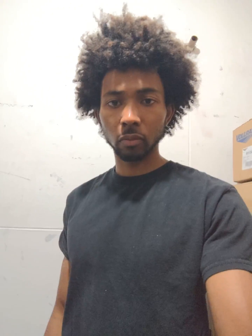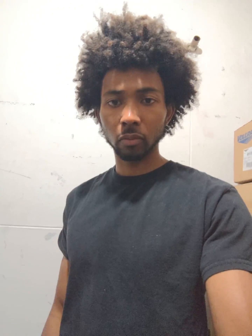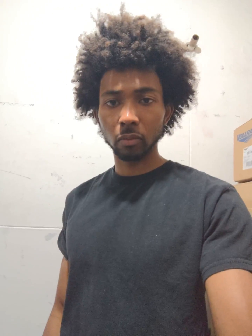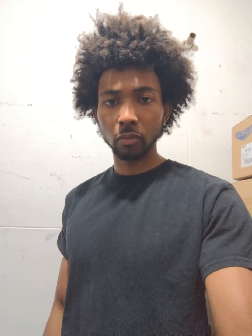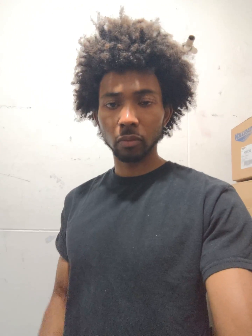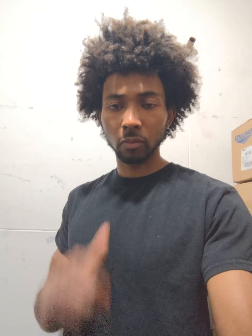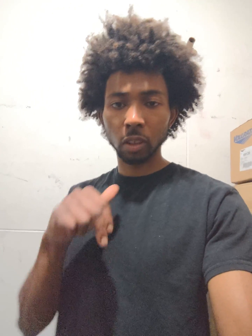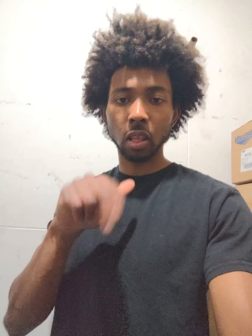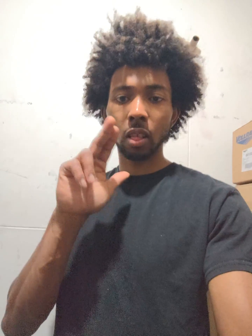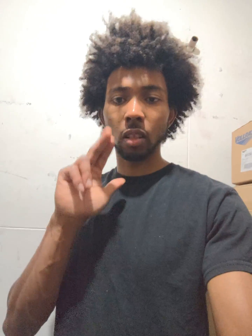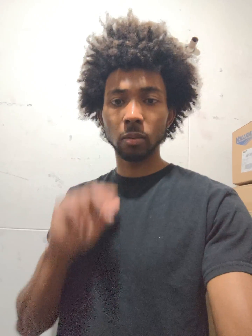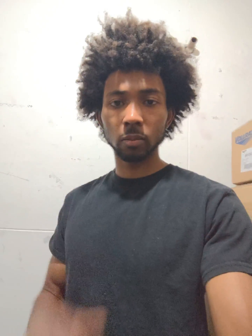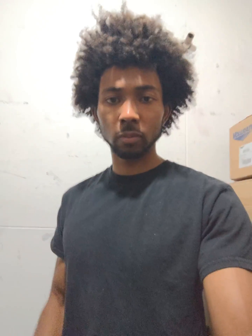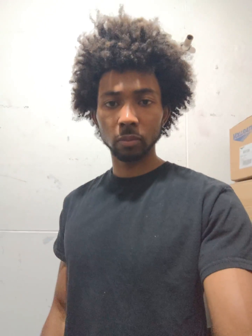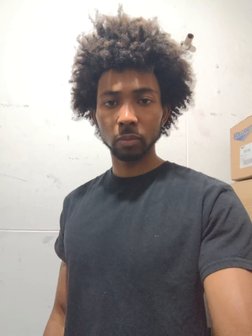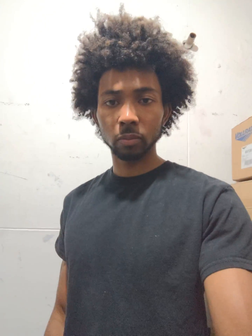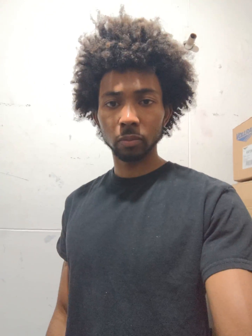lick